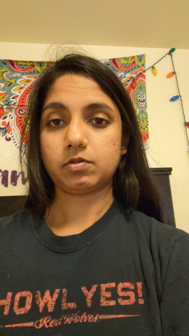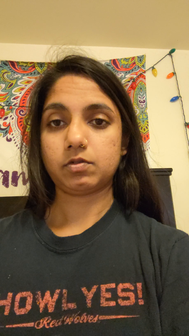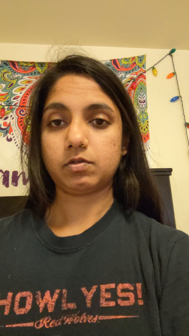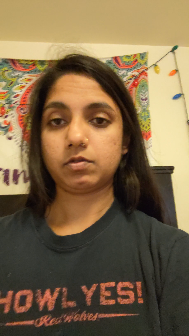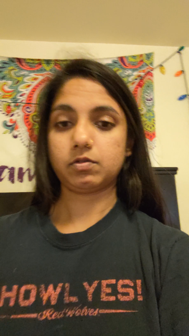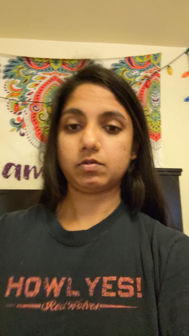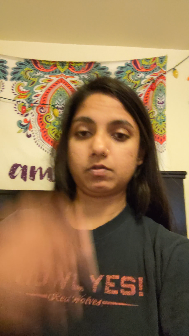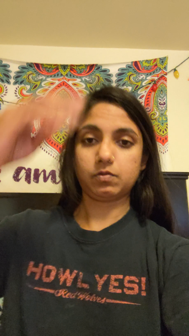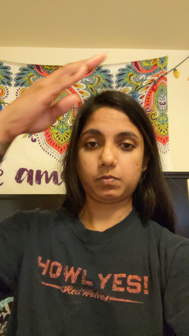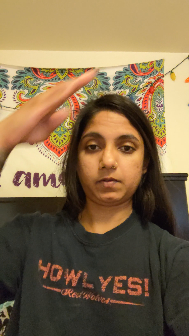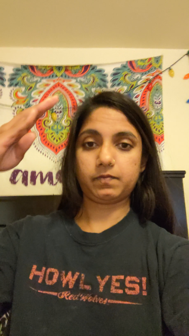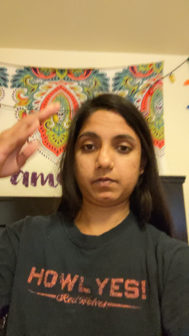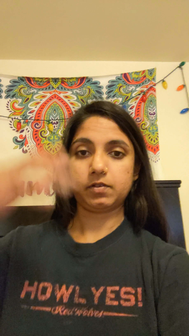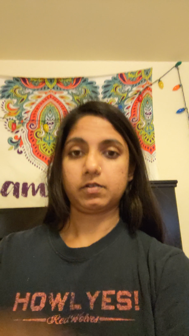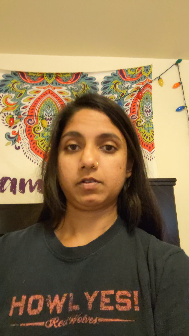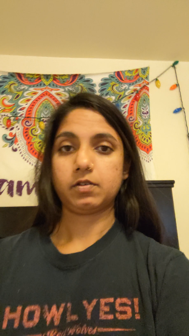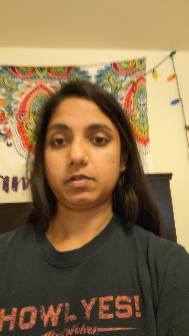roof